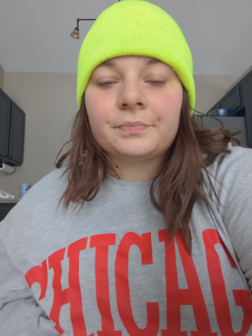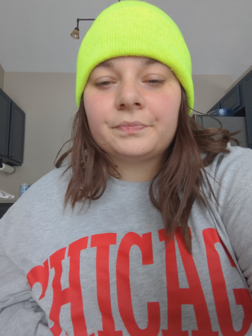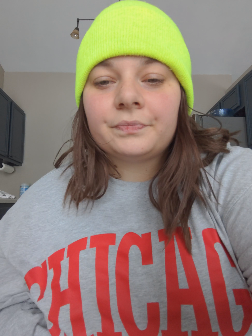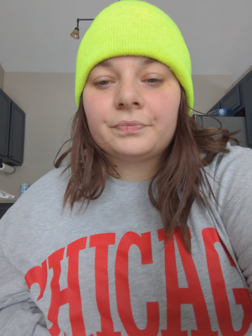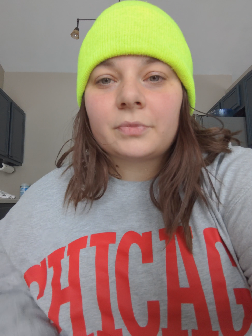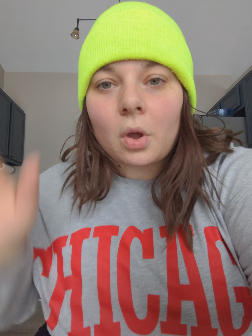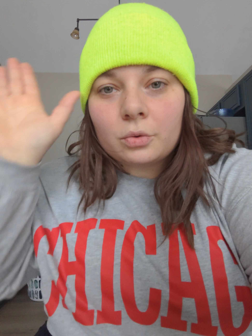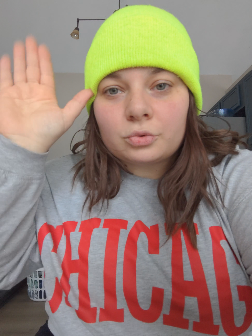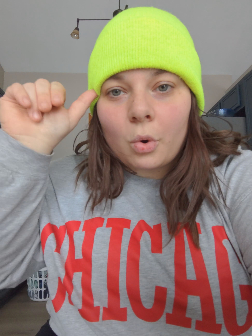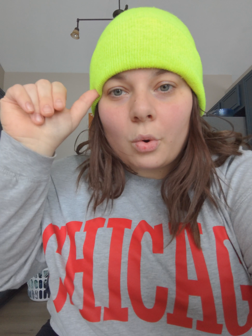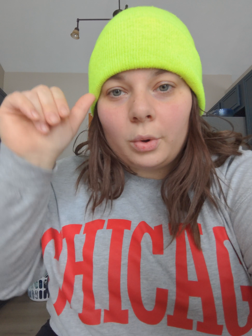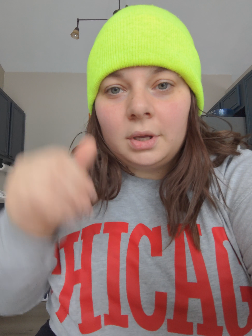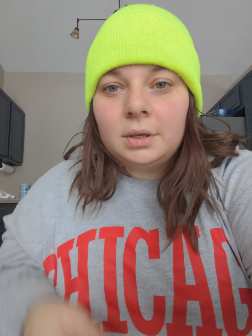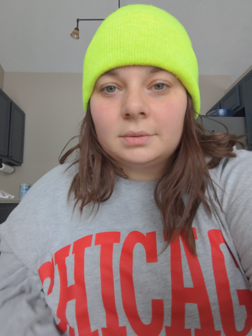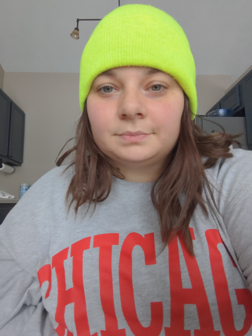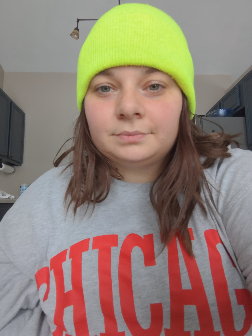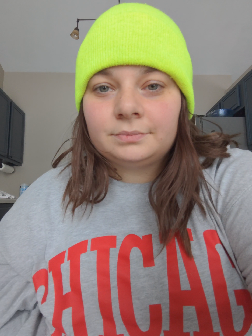donkey